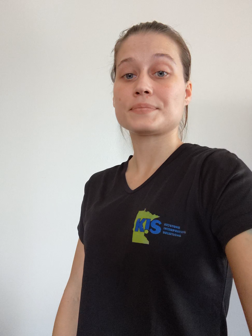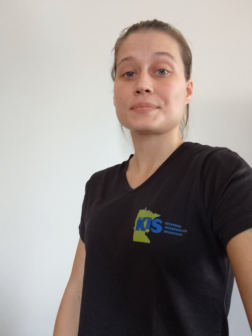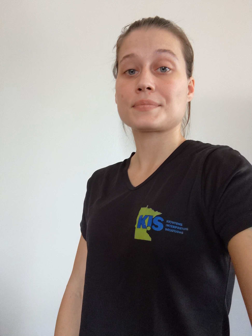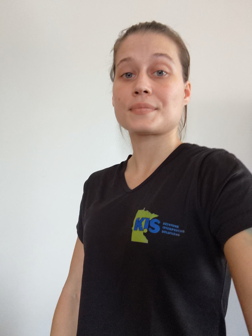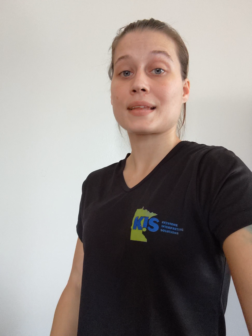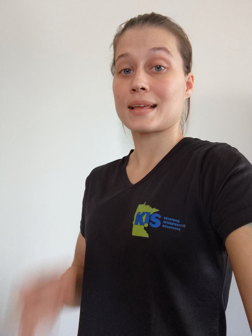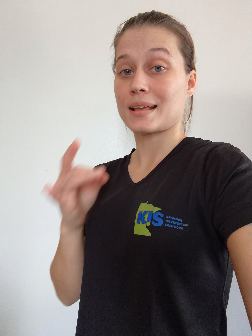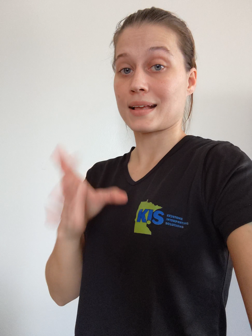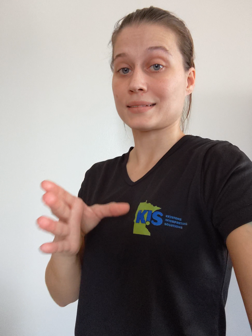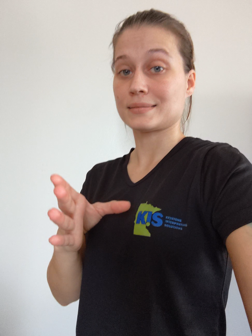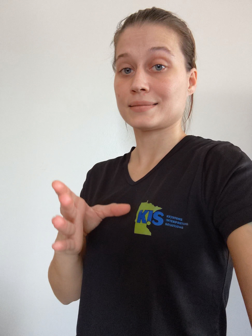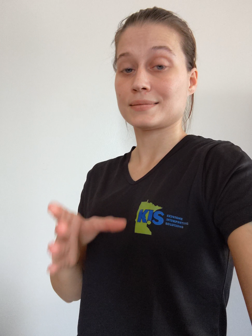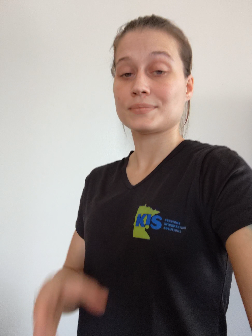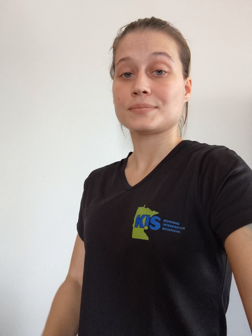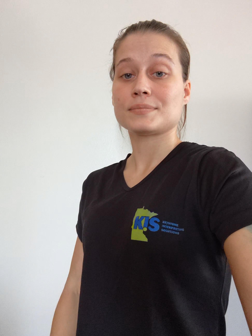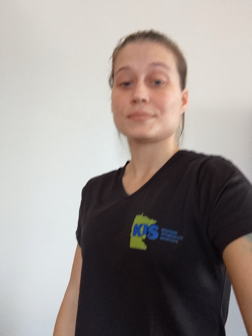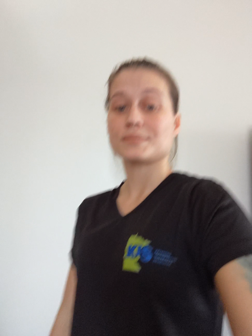hate